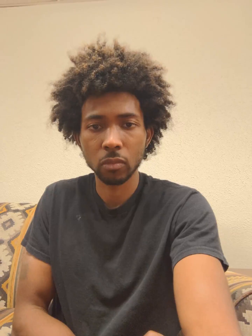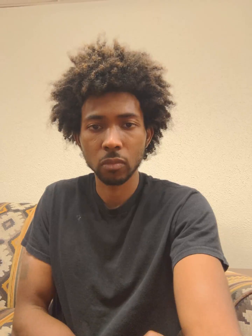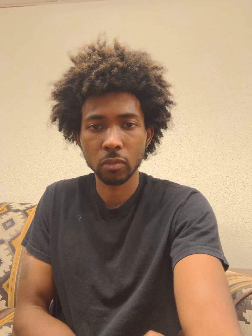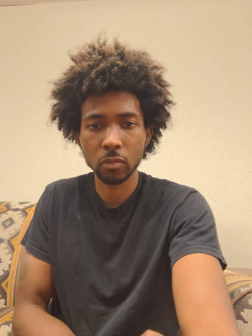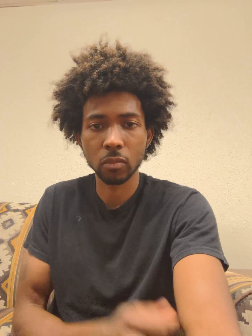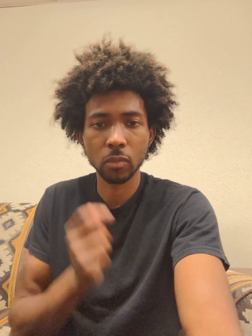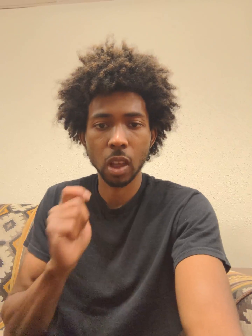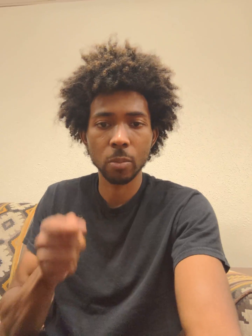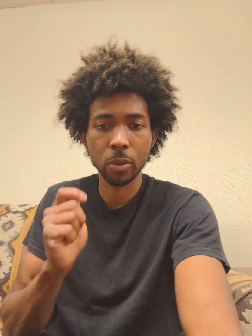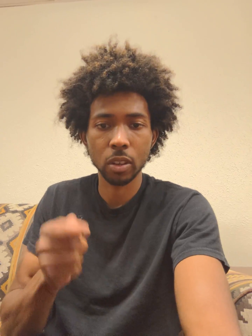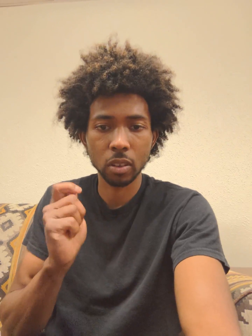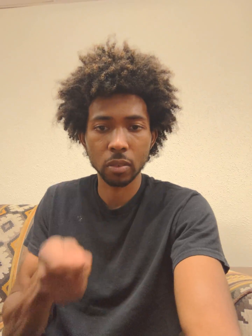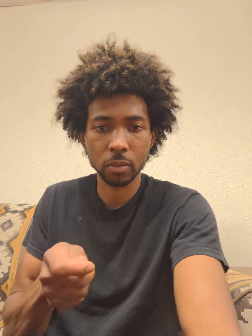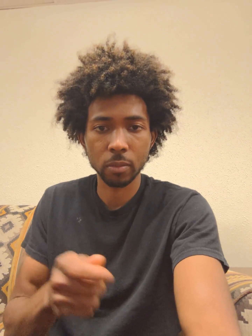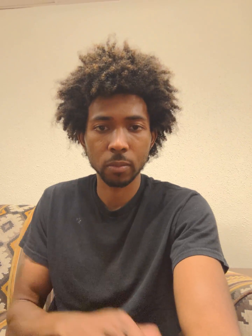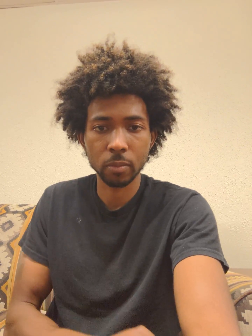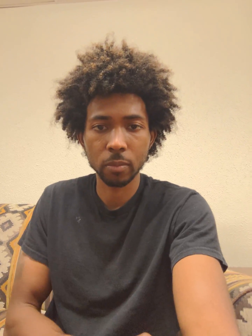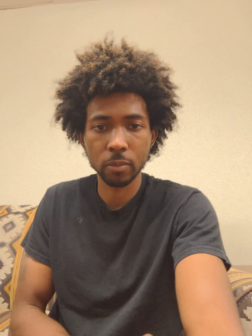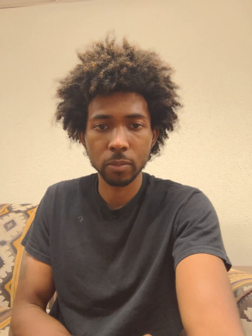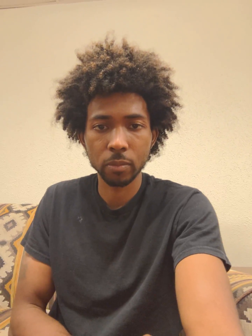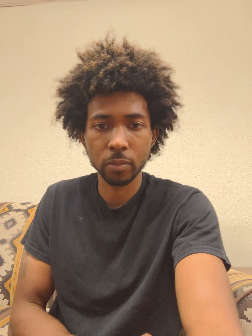hammer